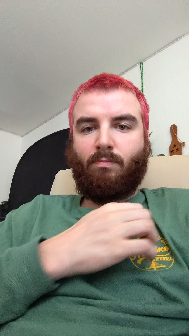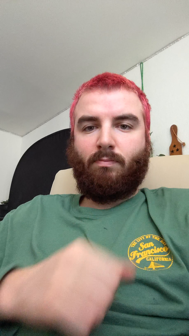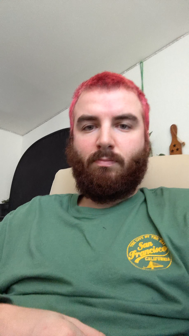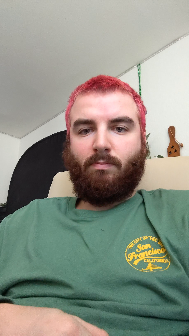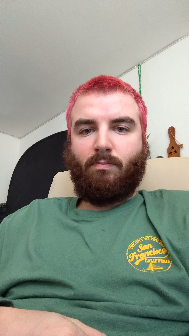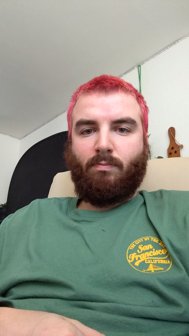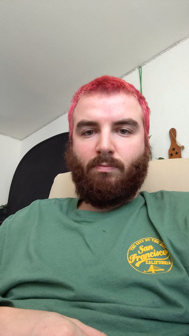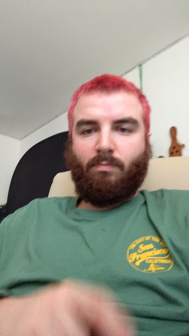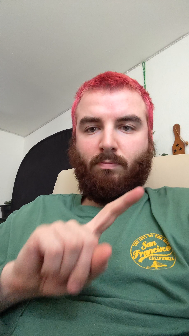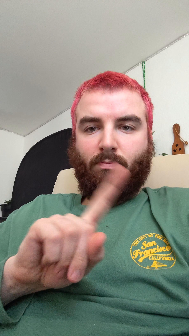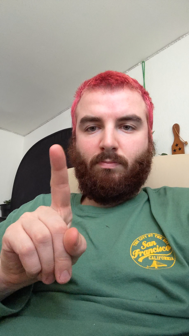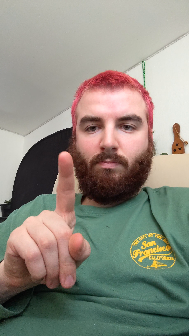but